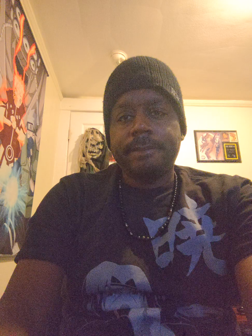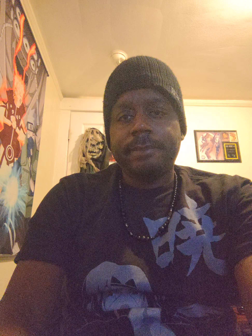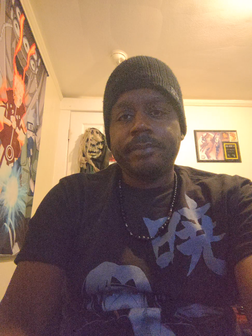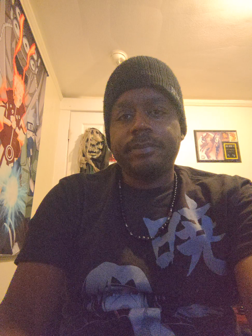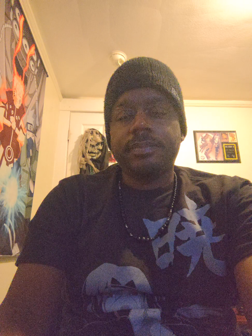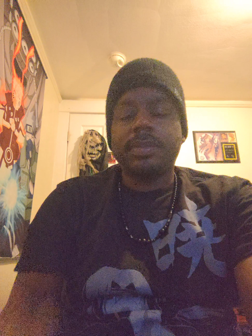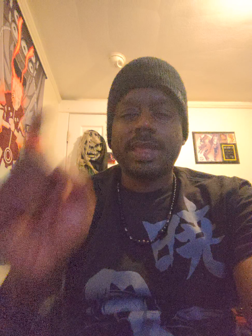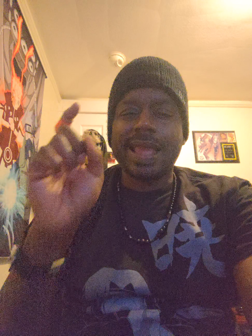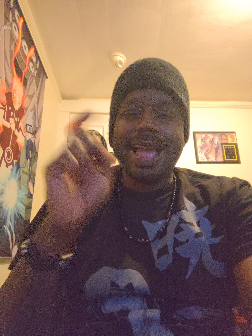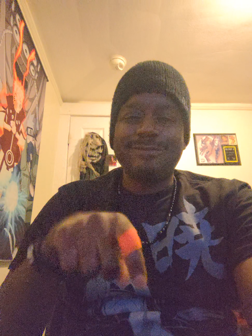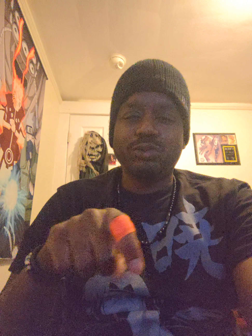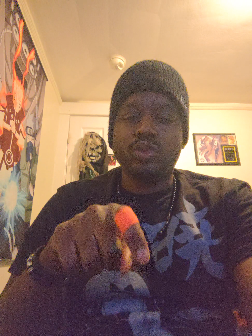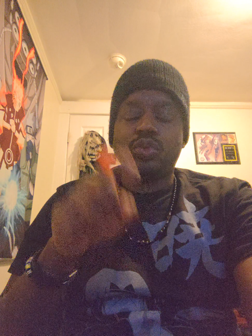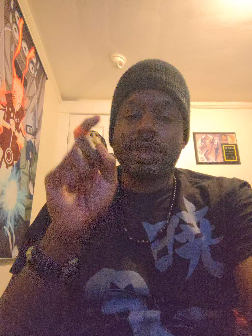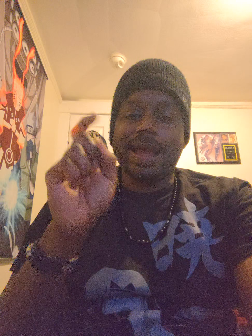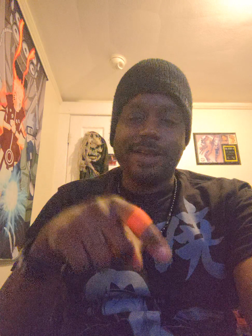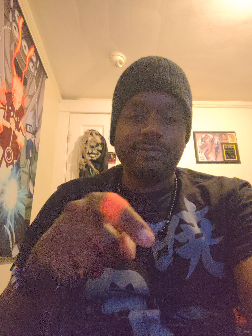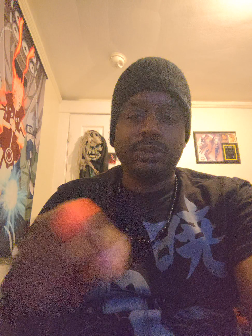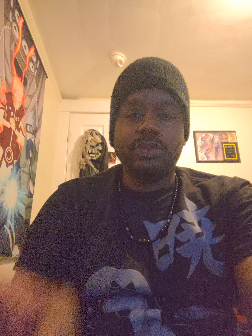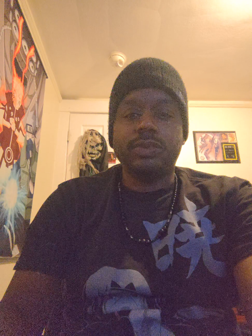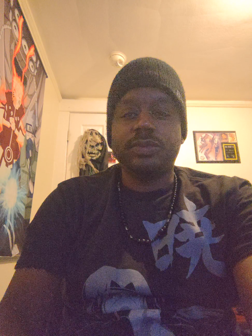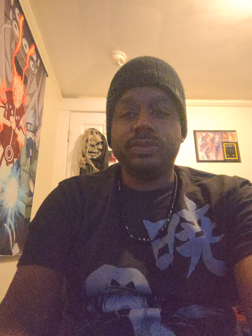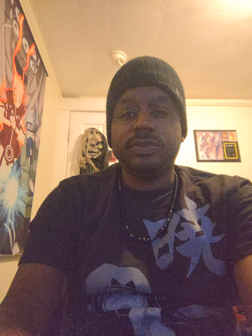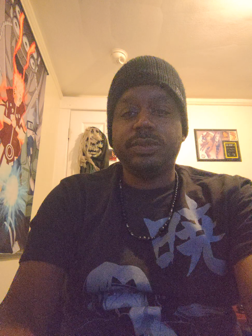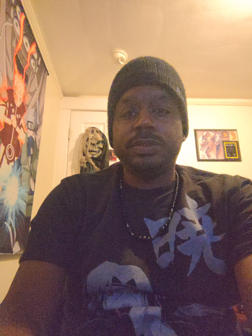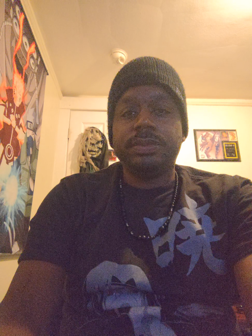have to